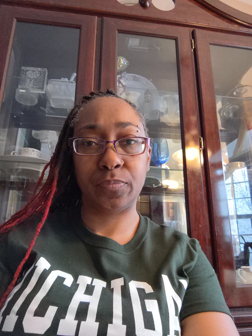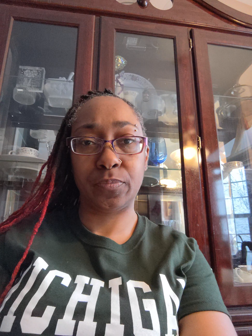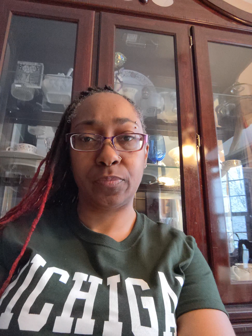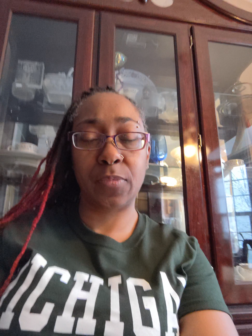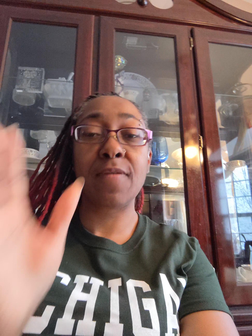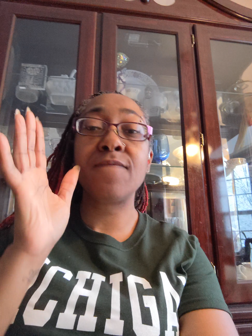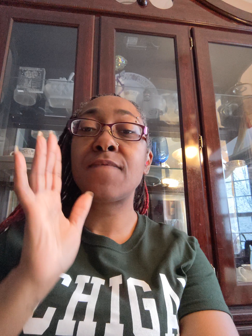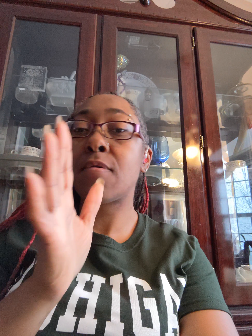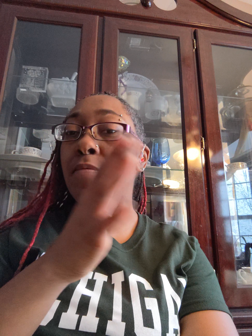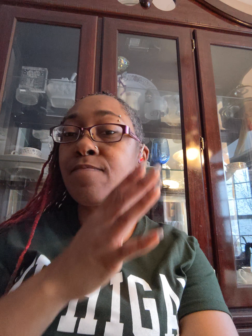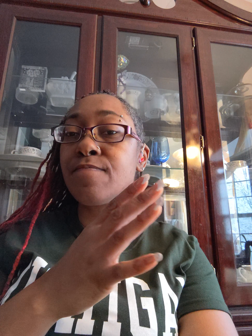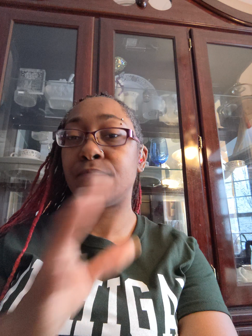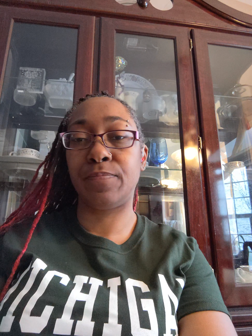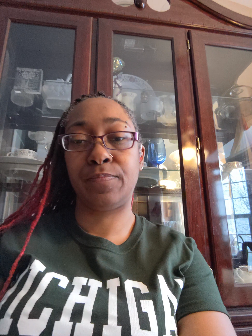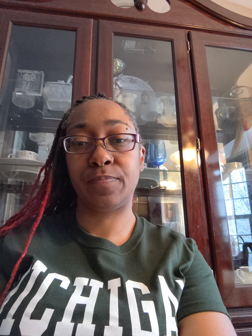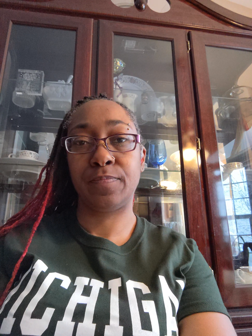farm